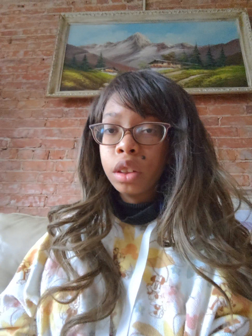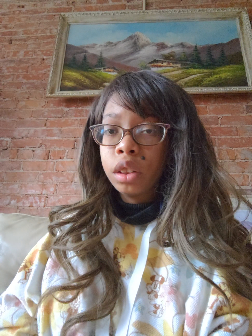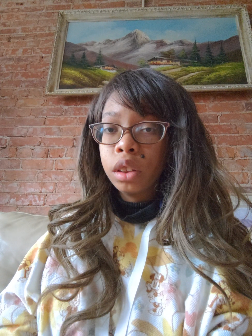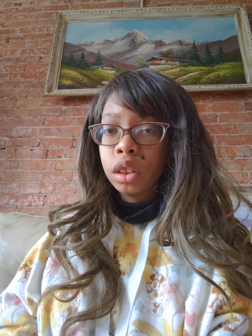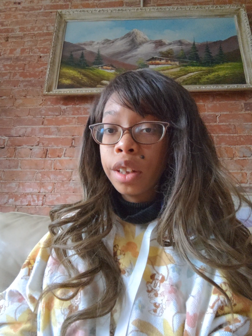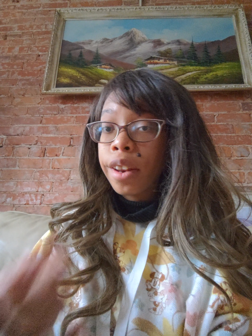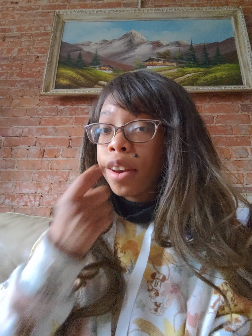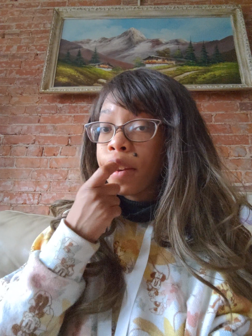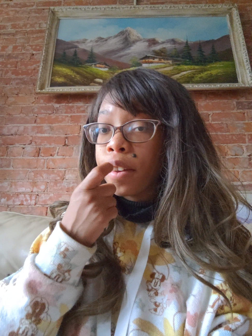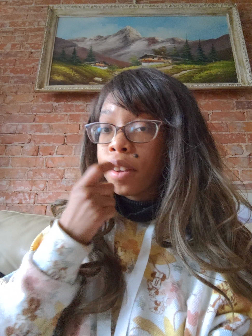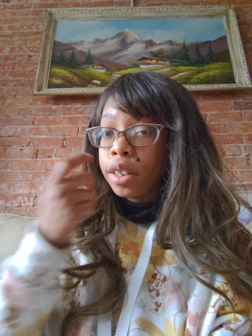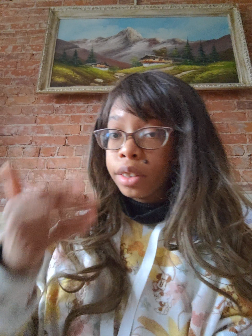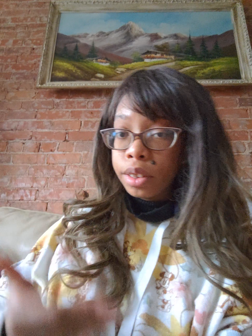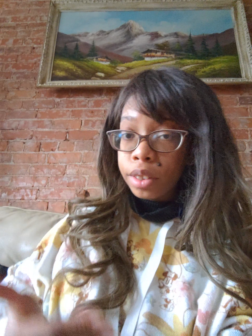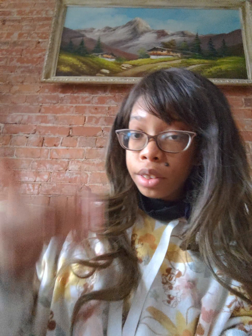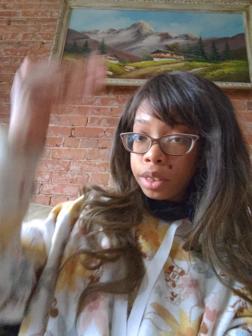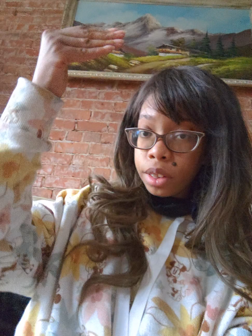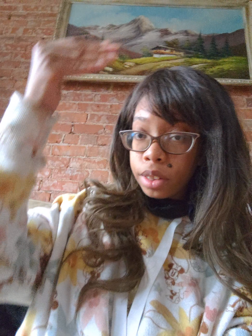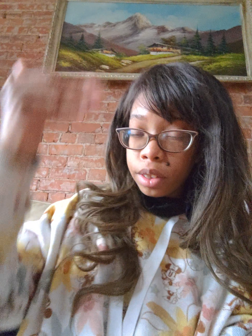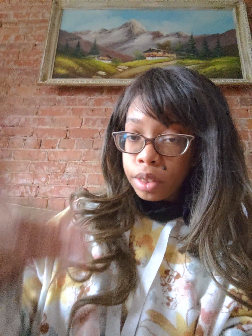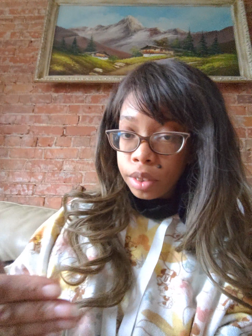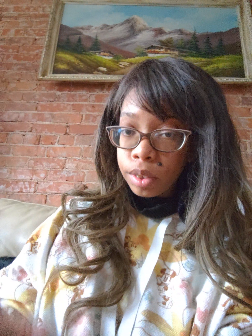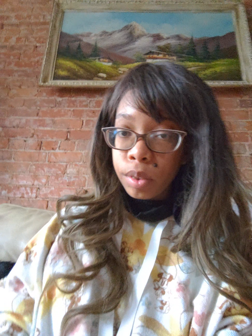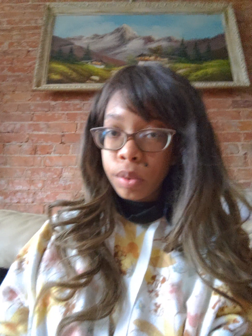window